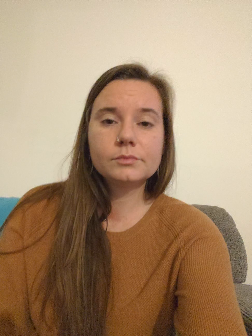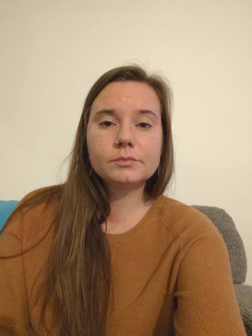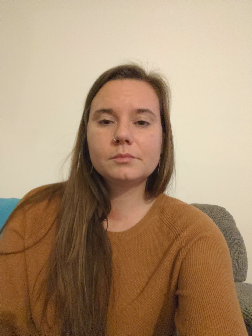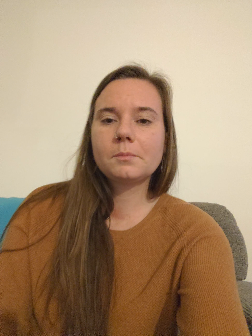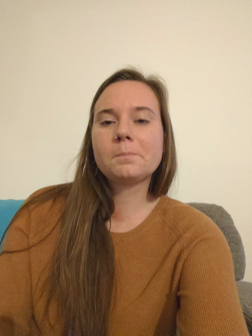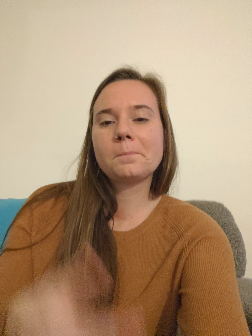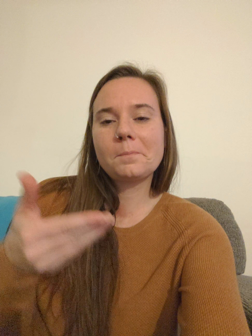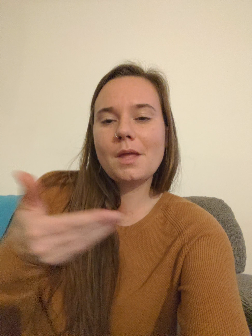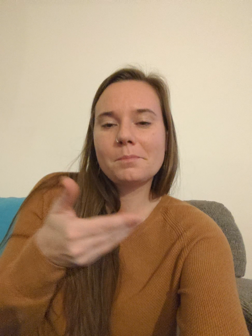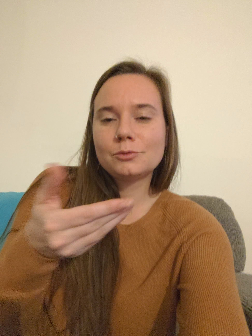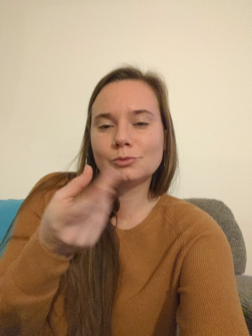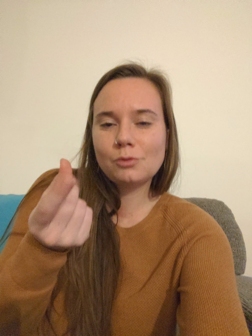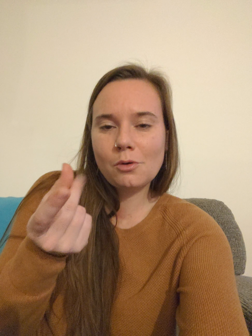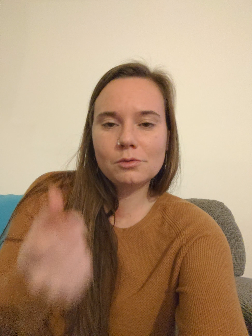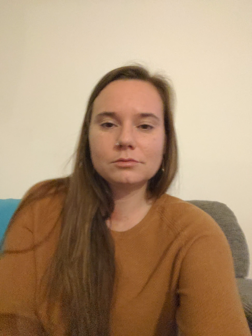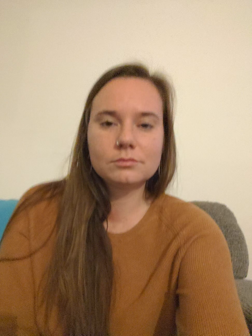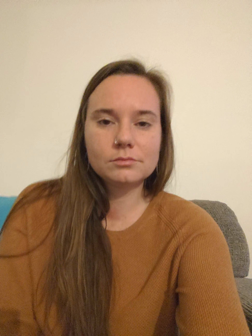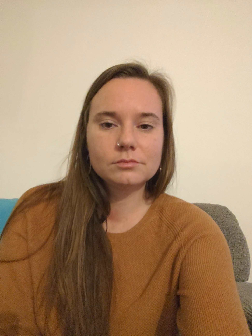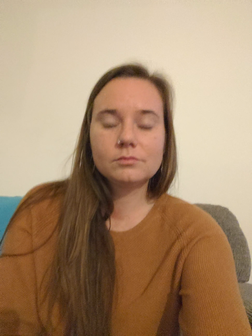puppy